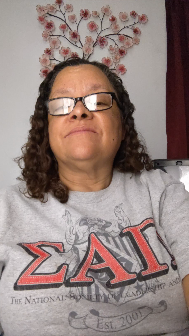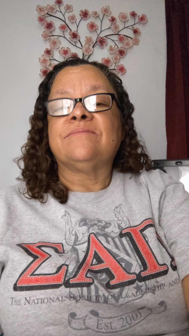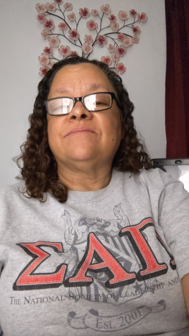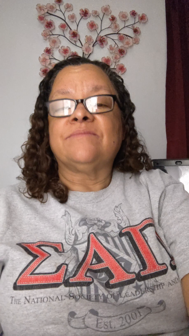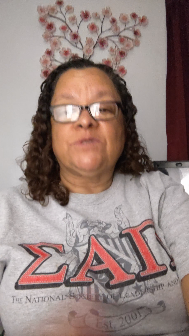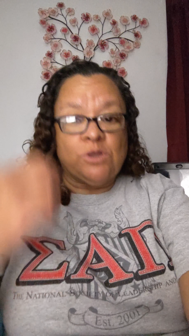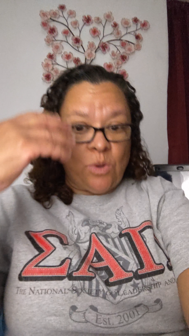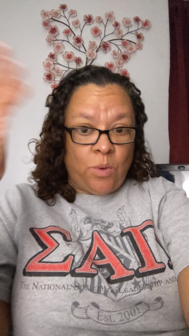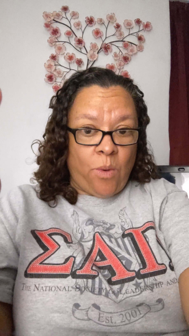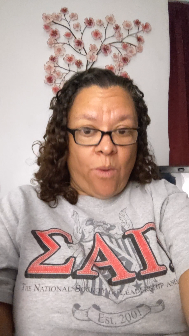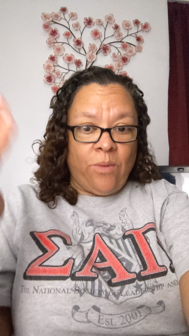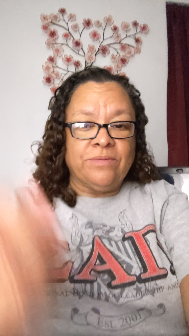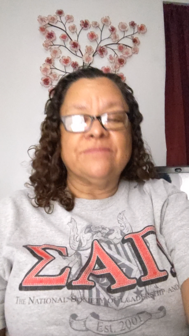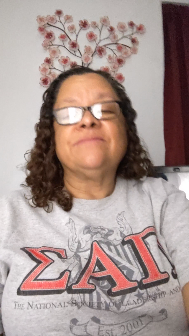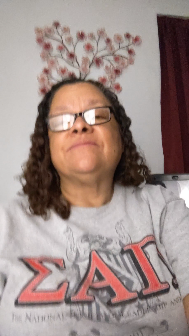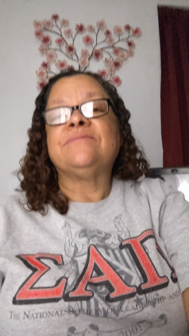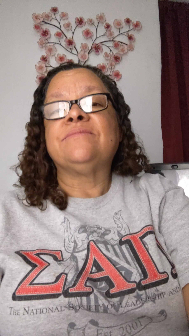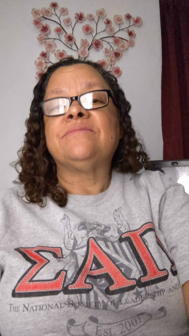going to